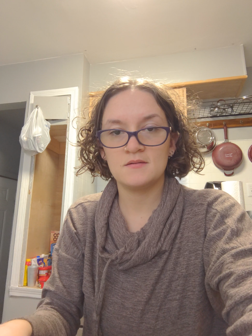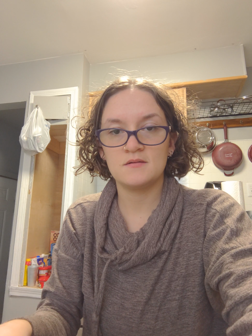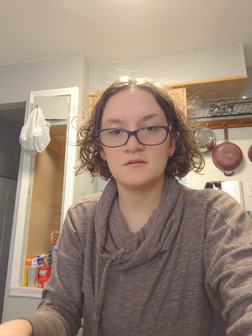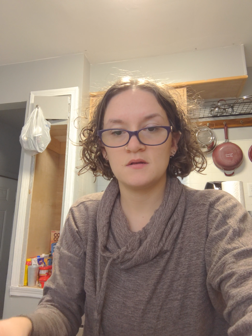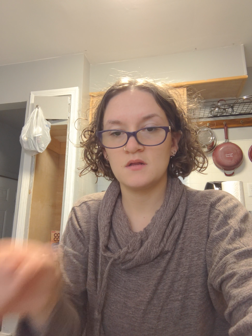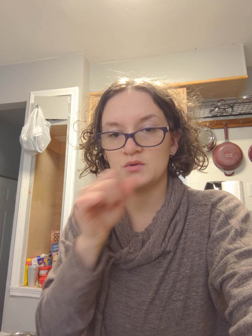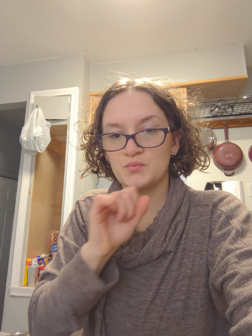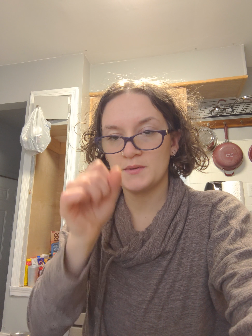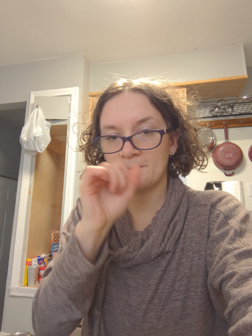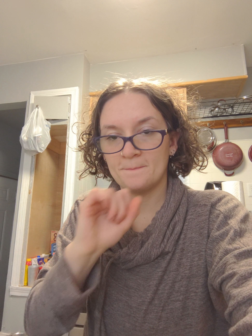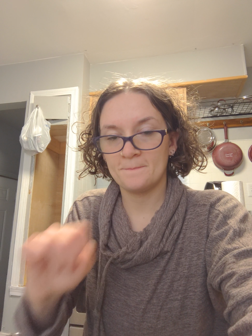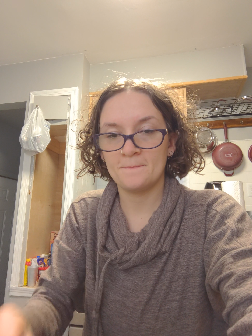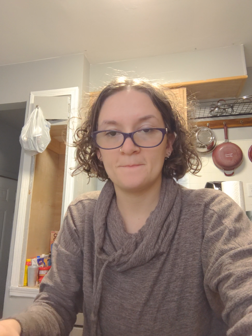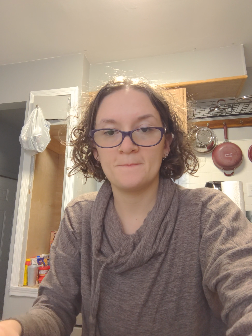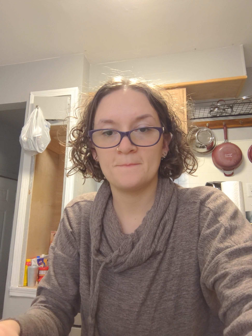ice cream